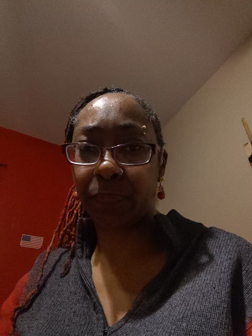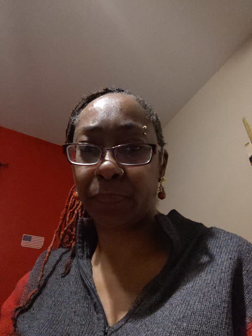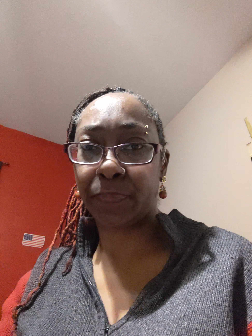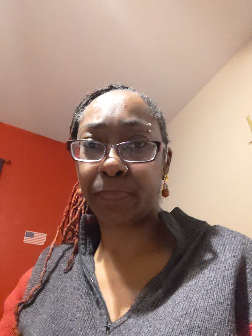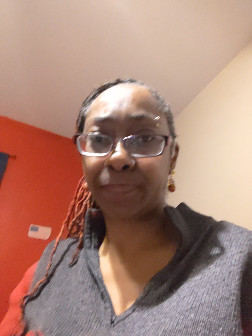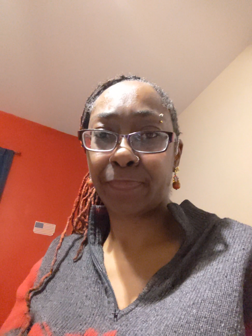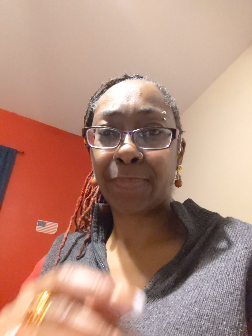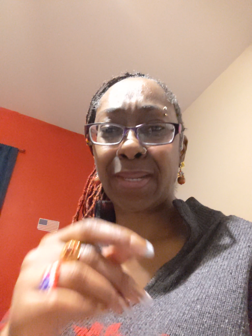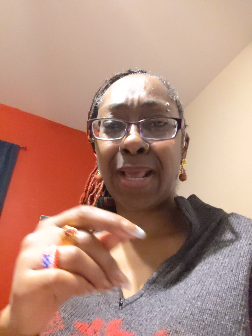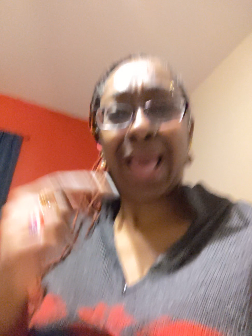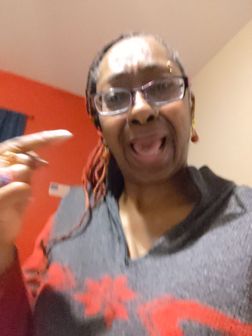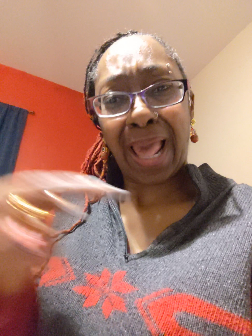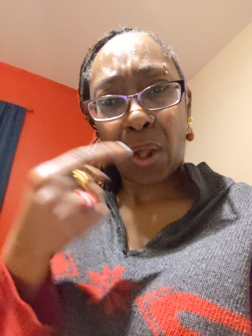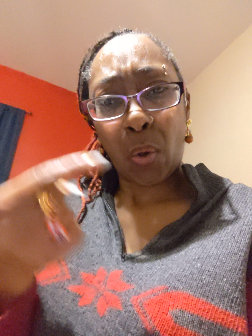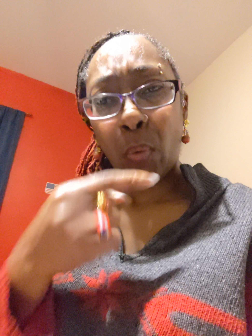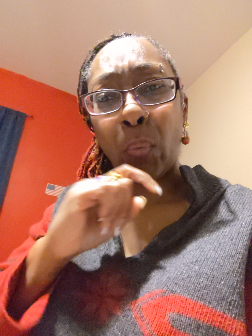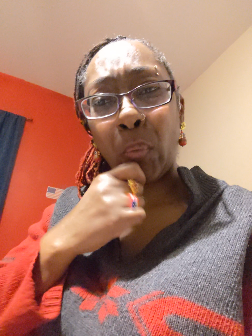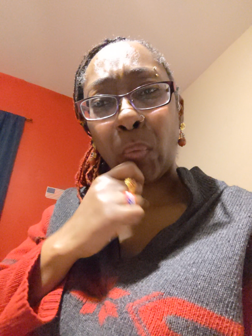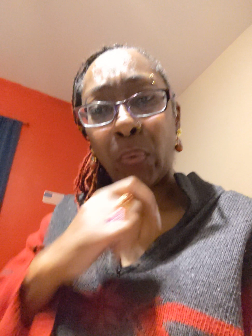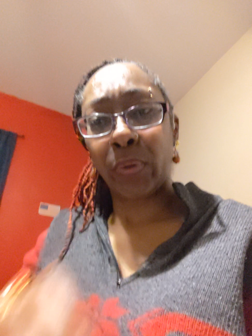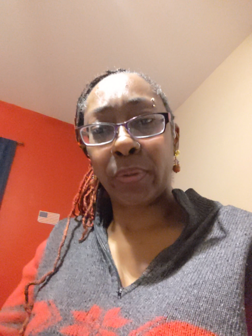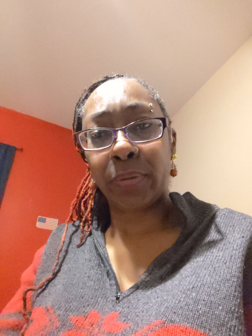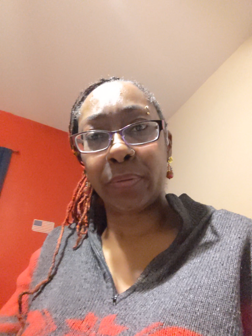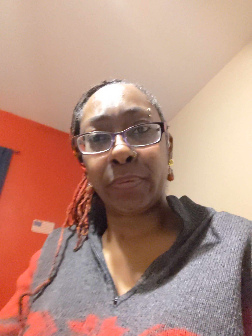owie